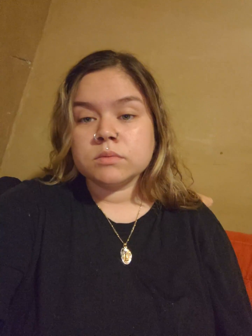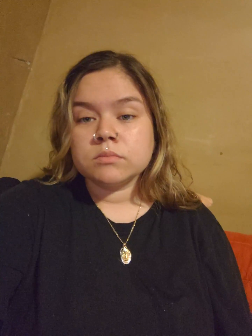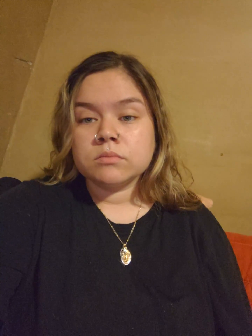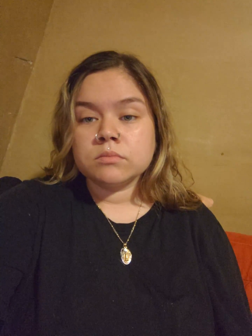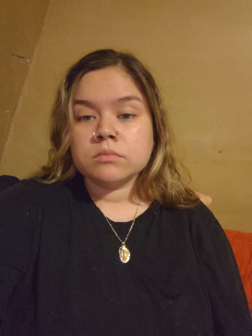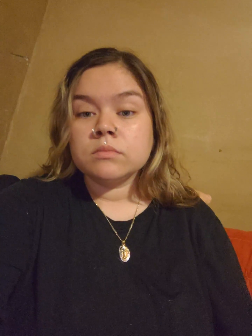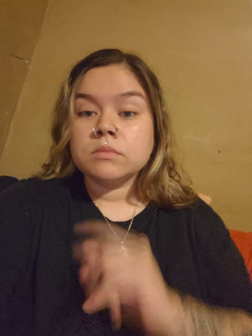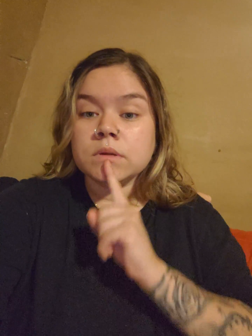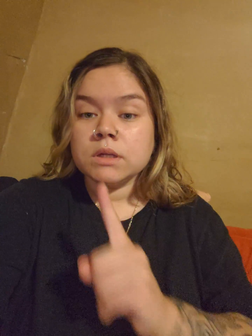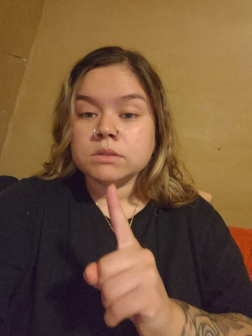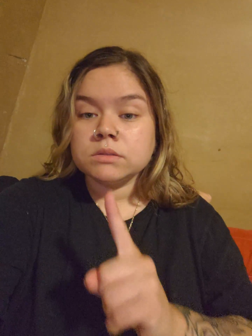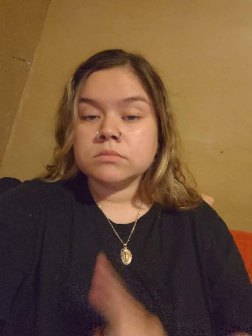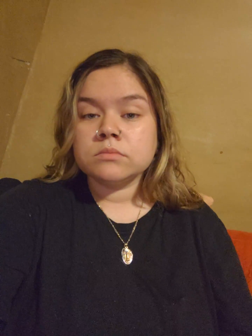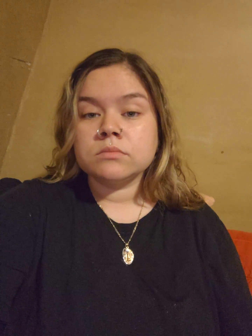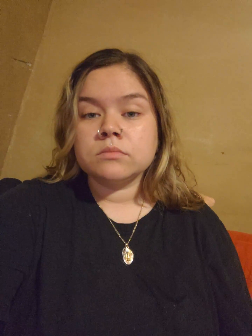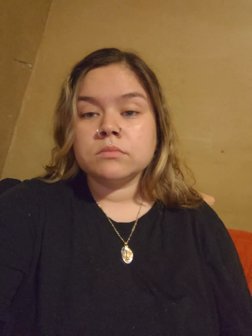is